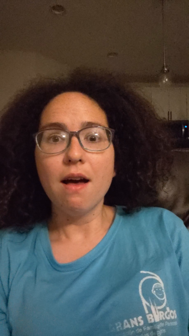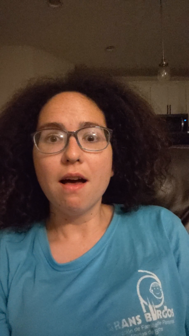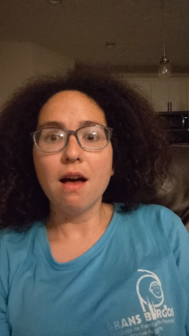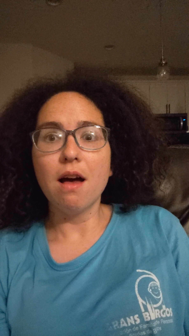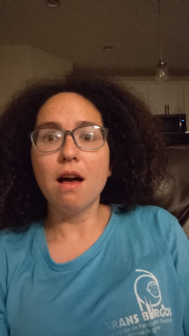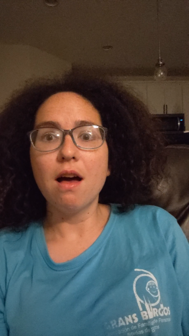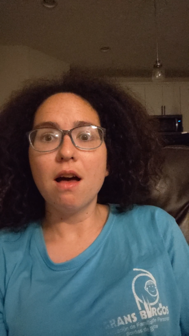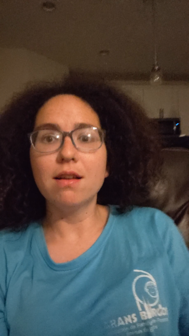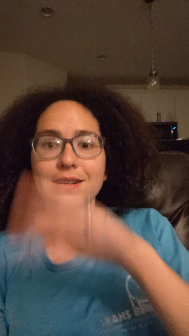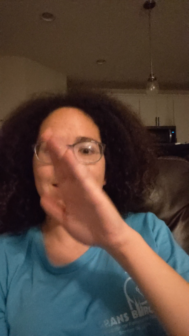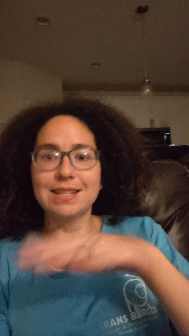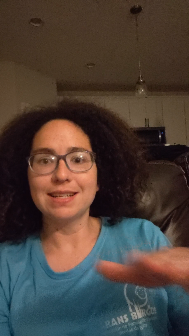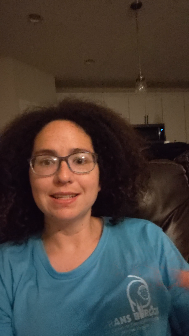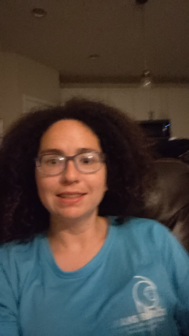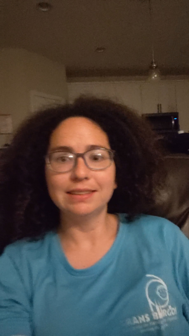children